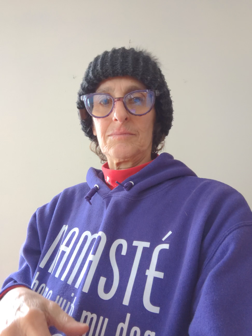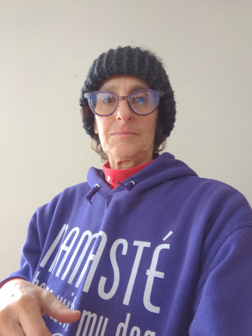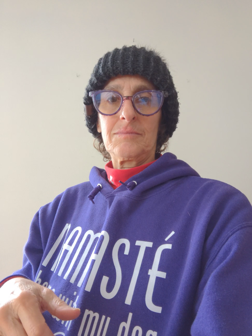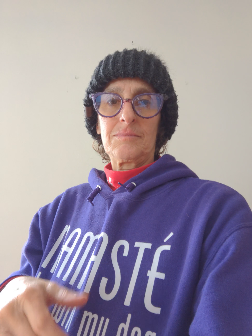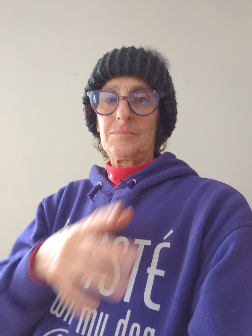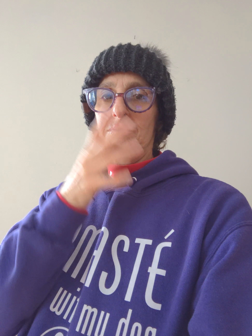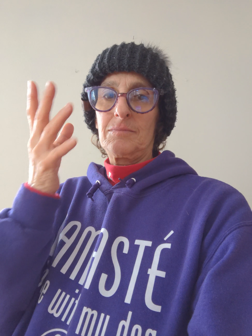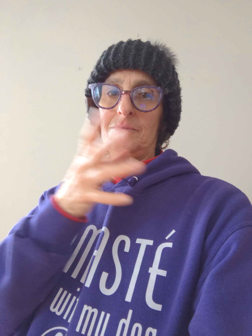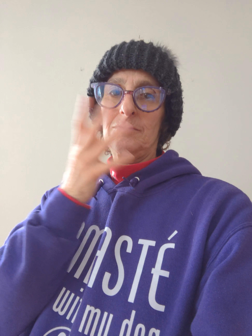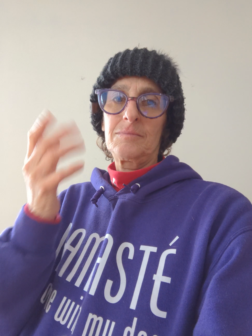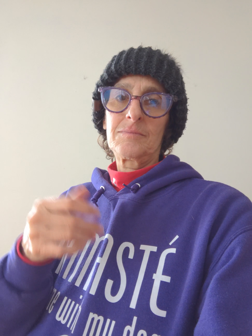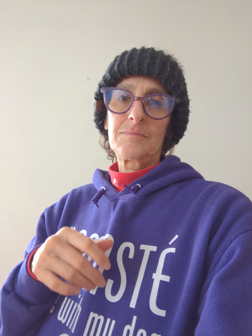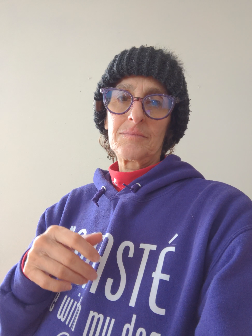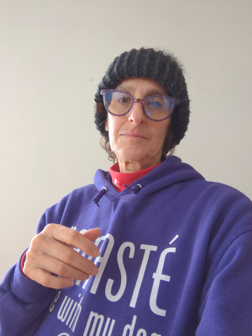farm